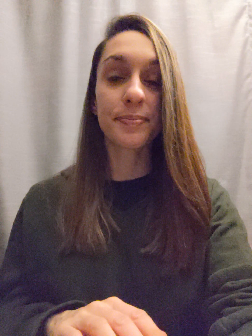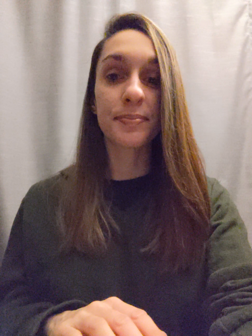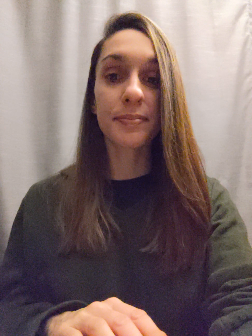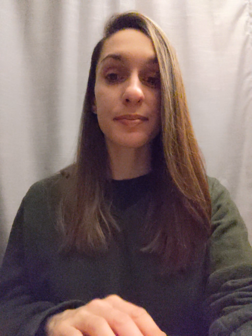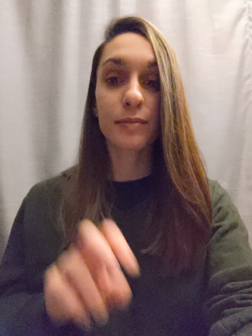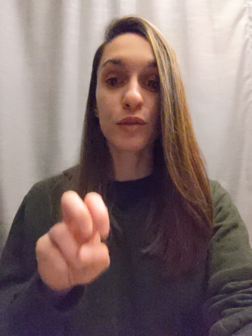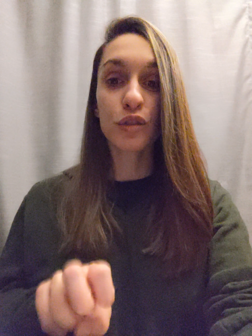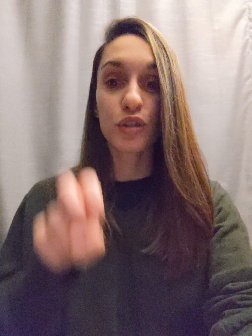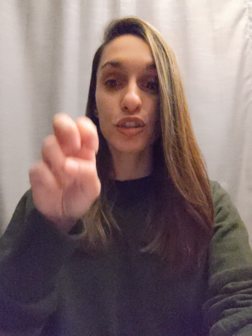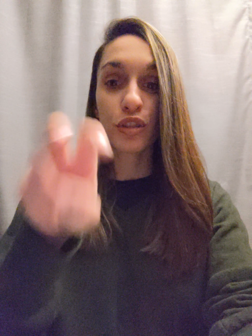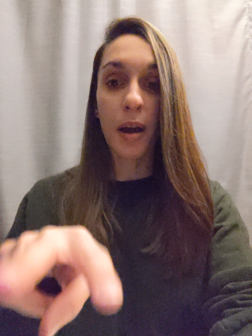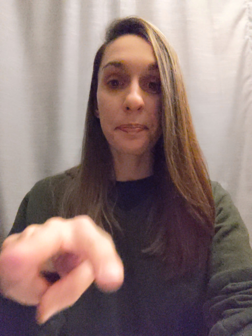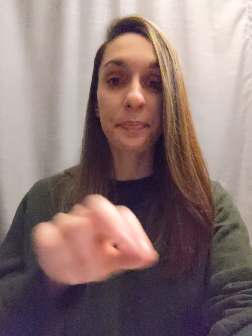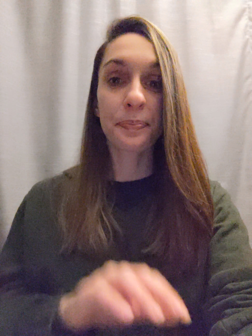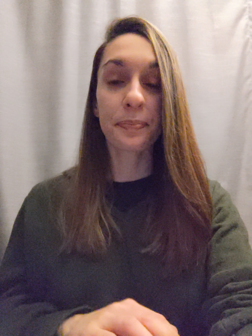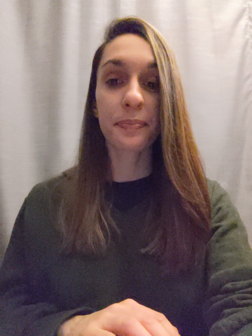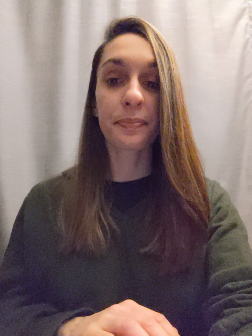jump